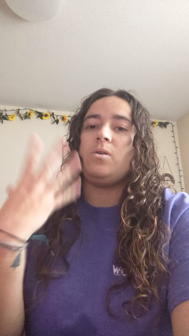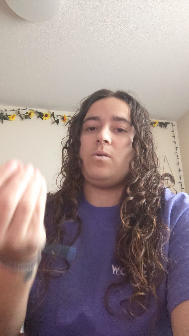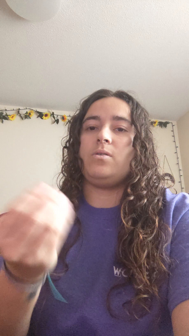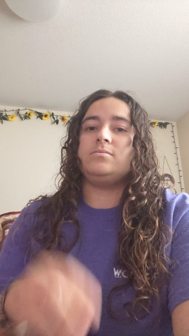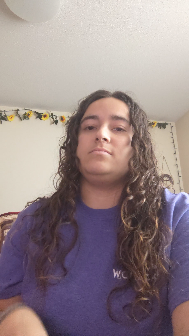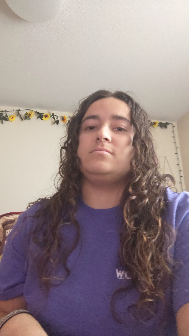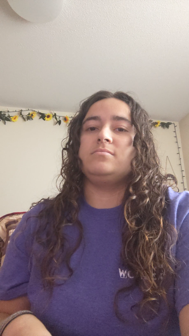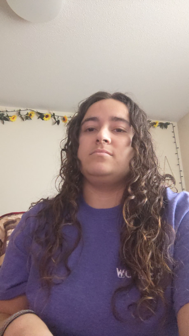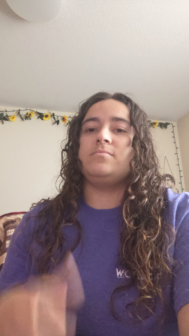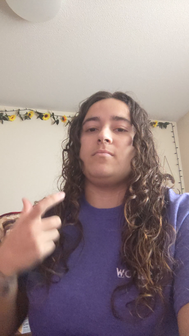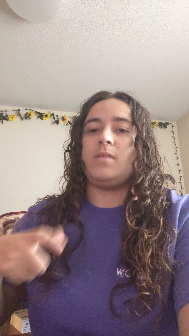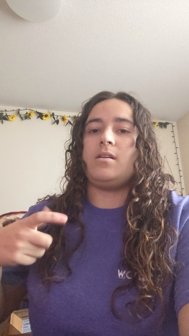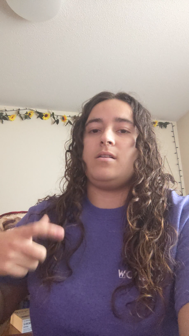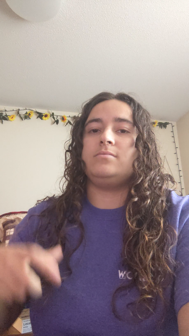plate